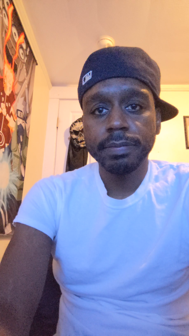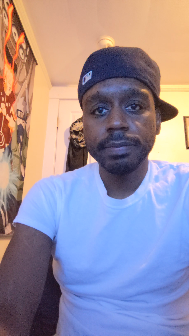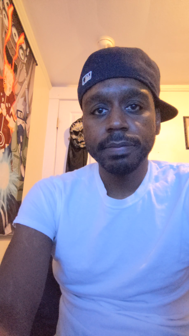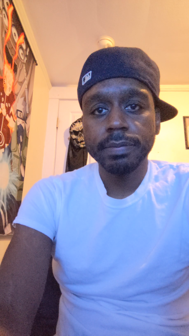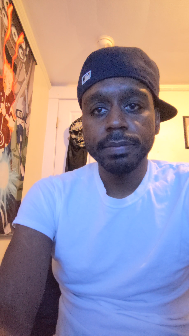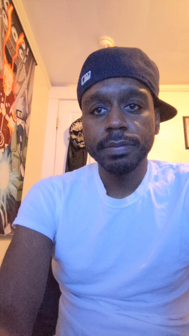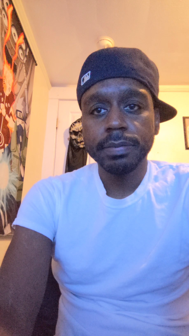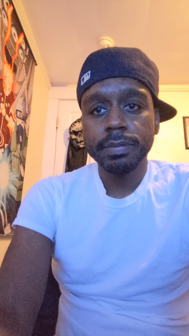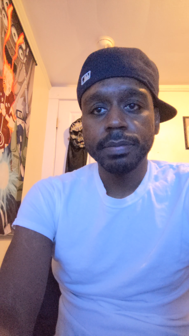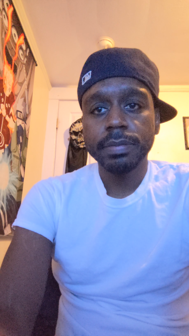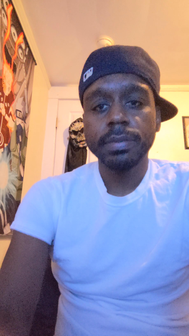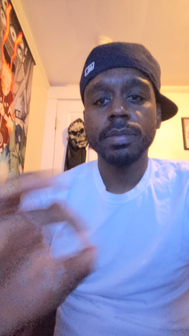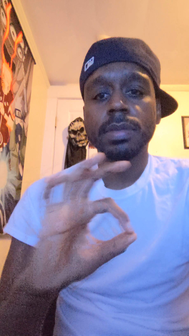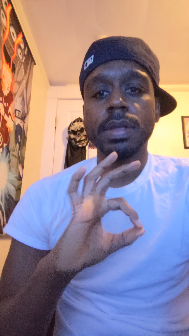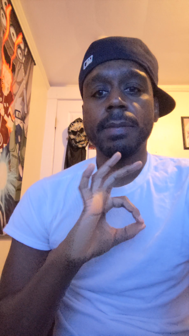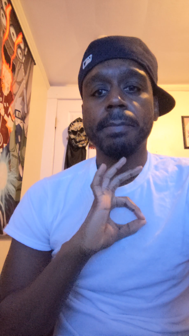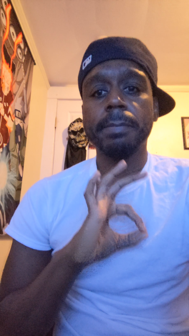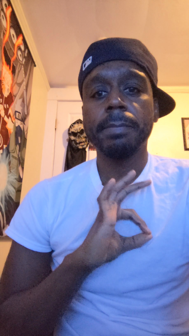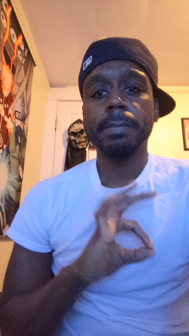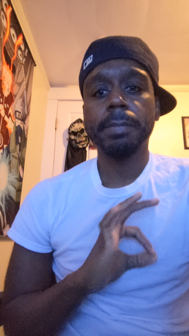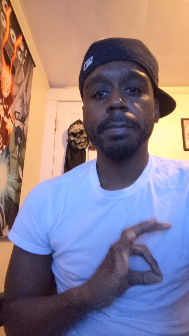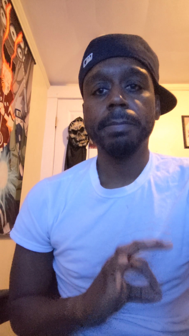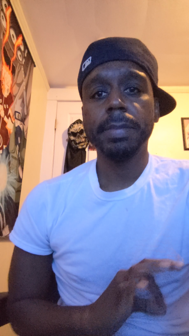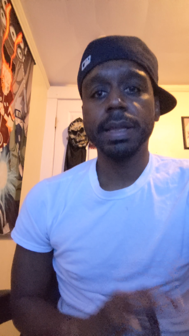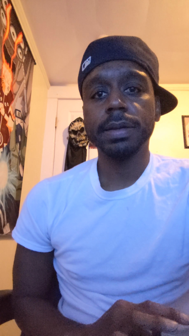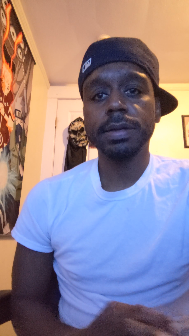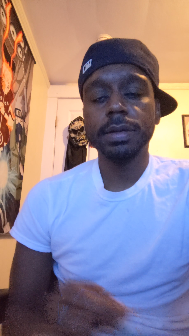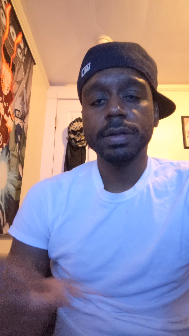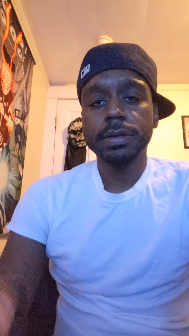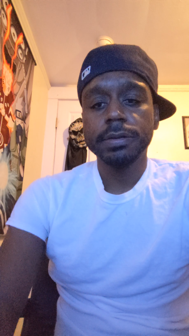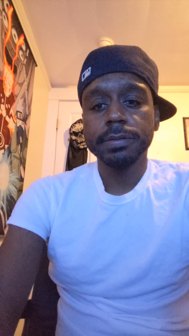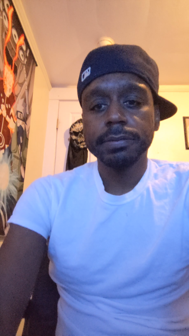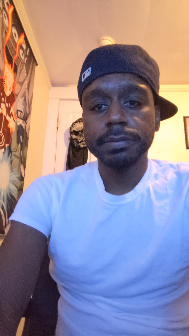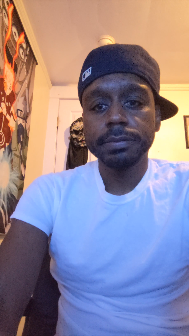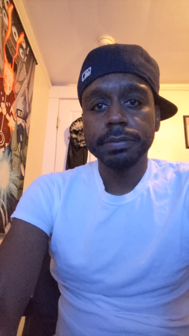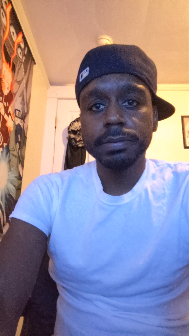button